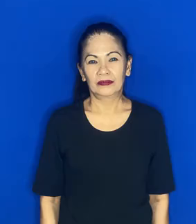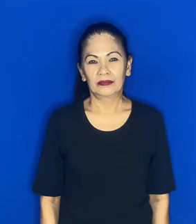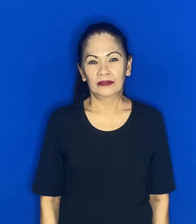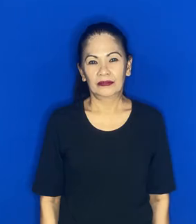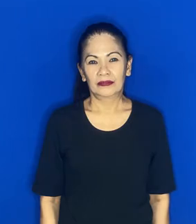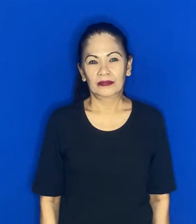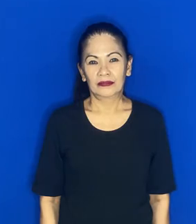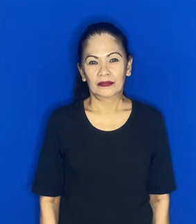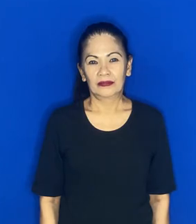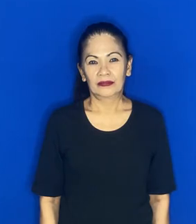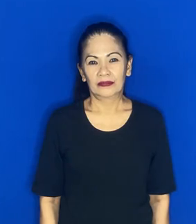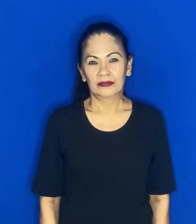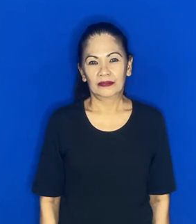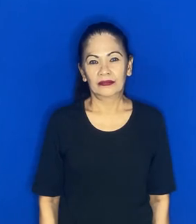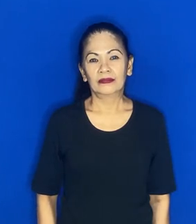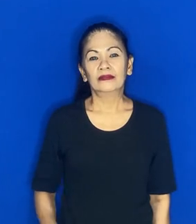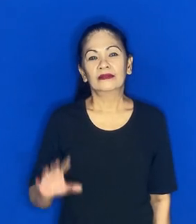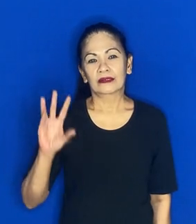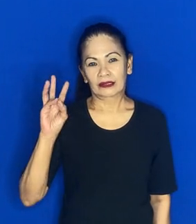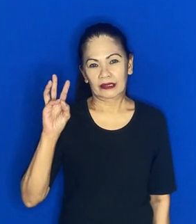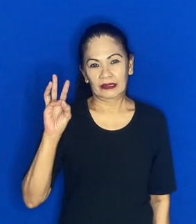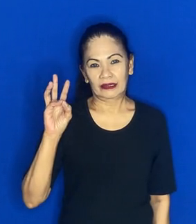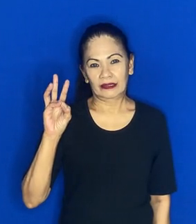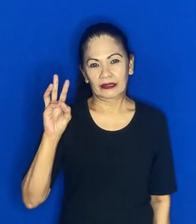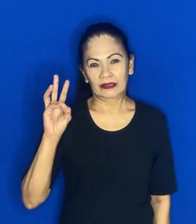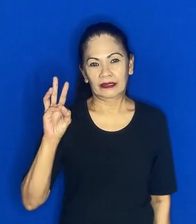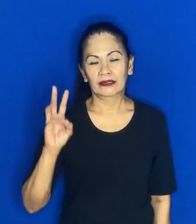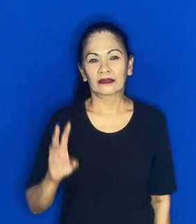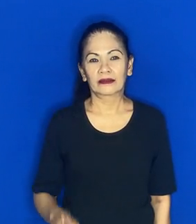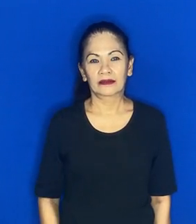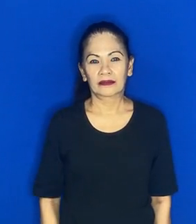six